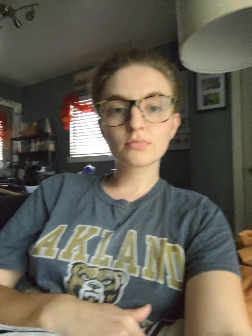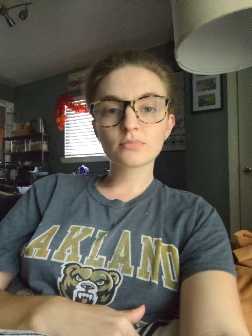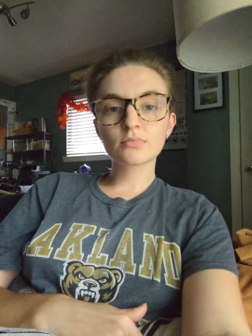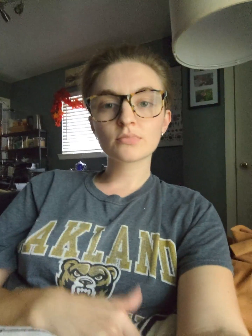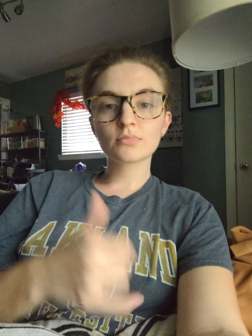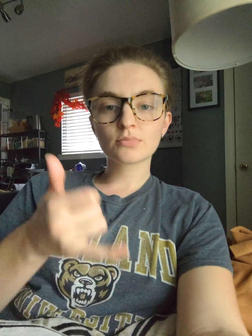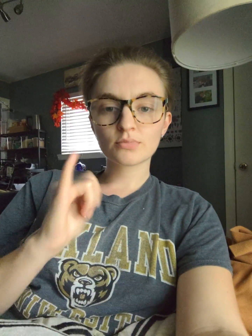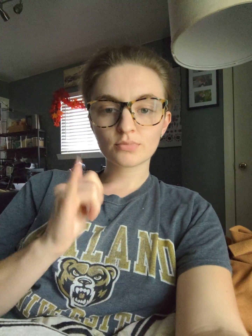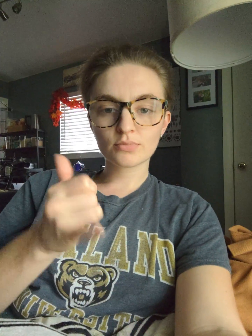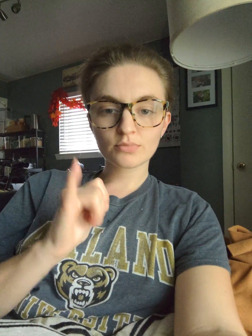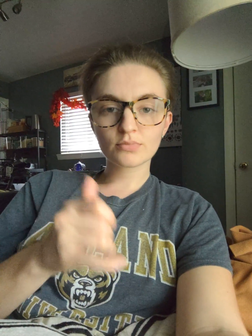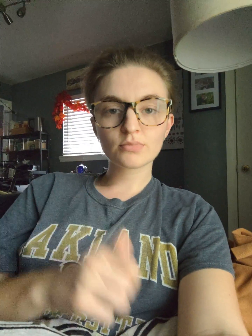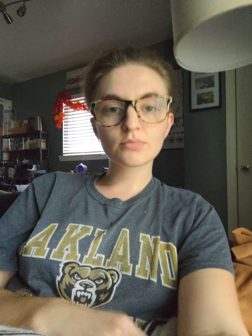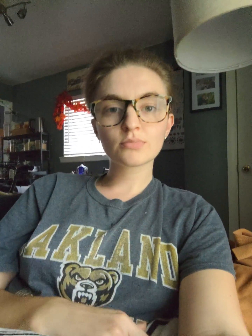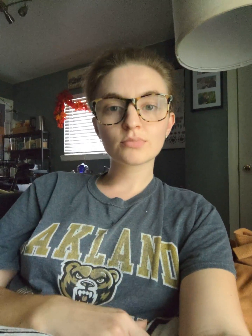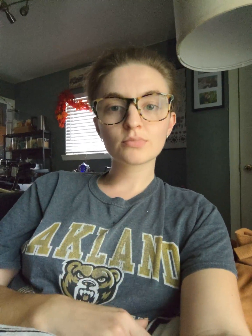rocking chair